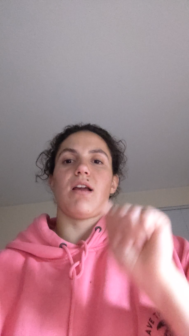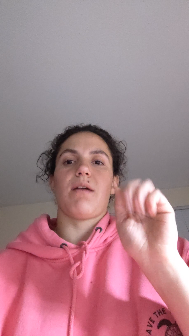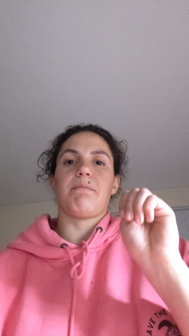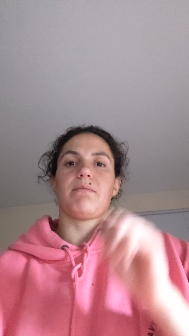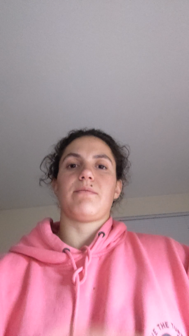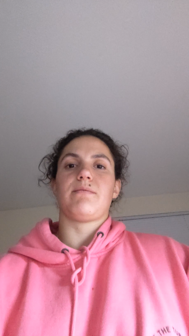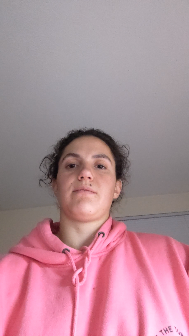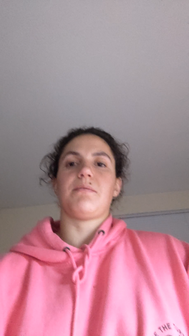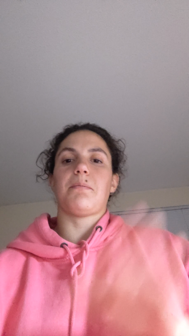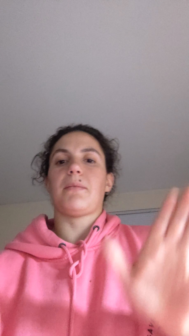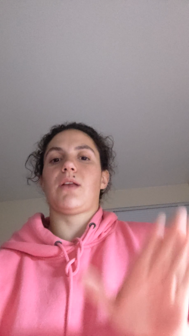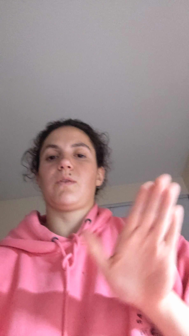penguin